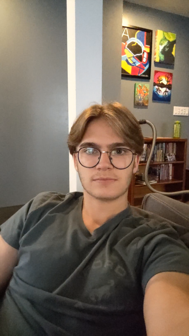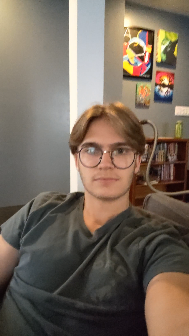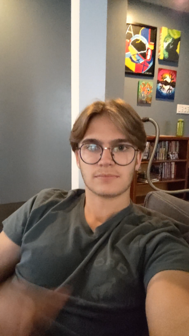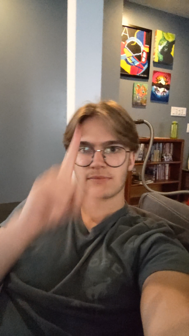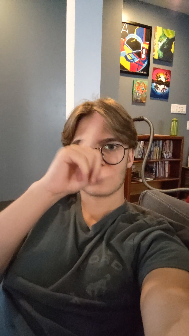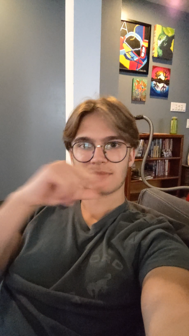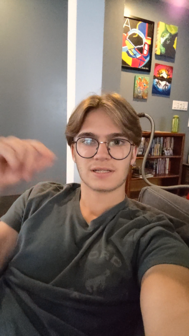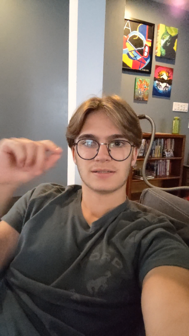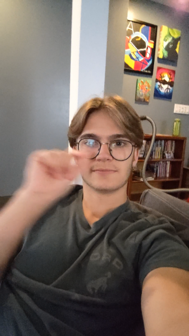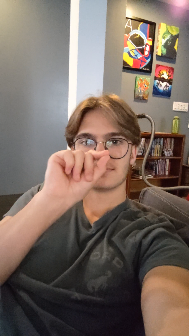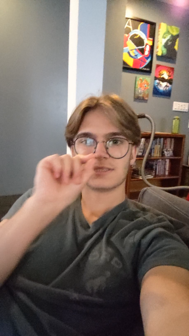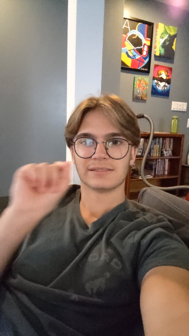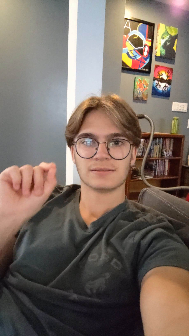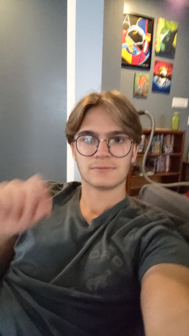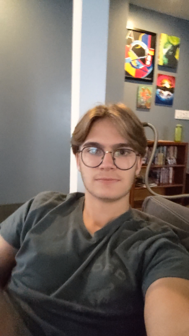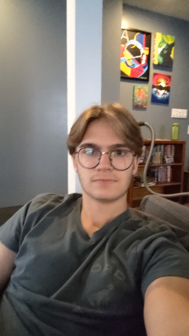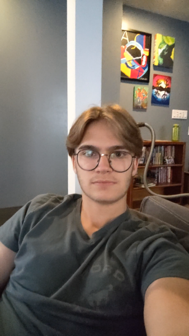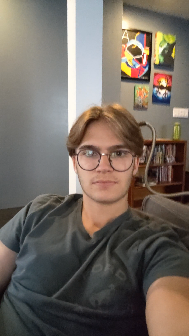peas